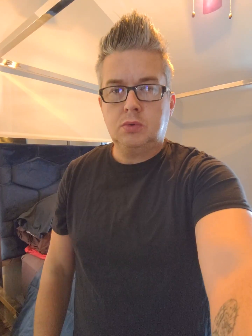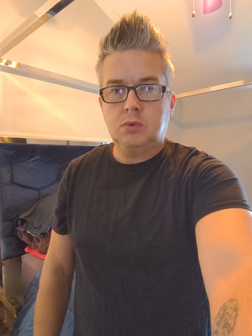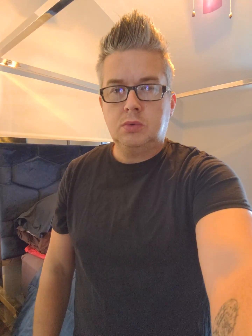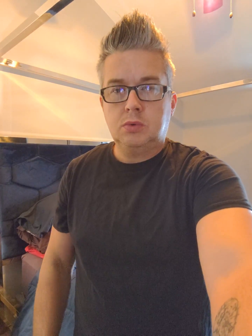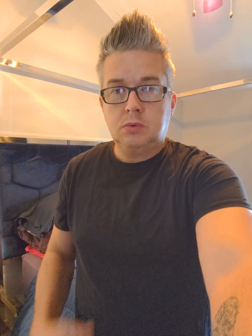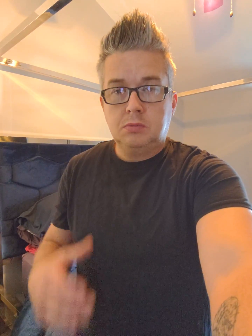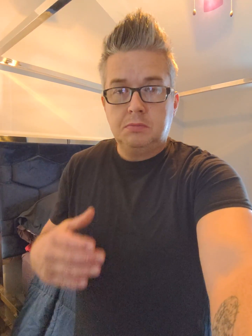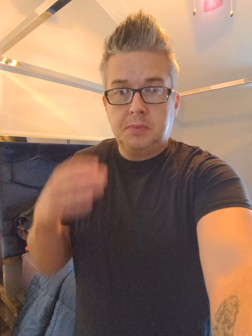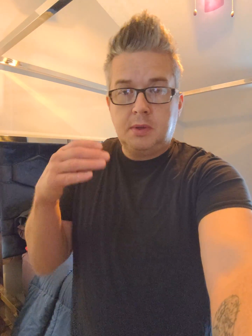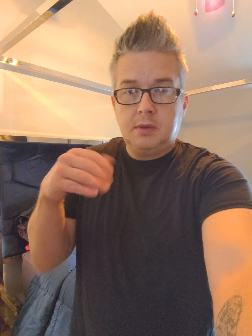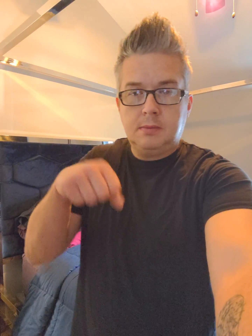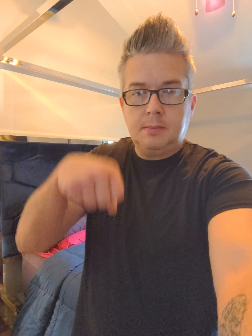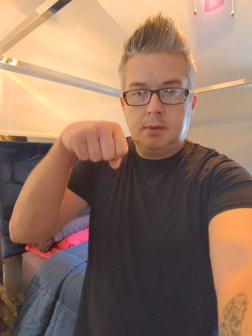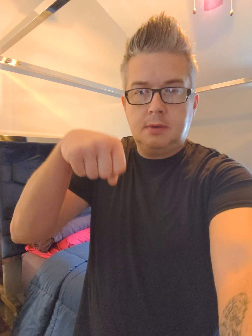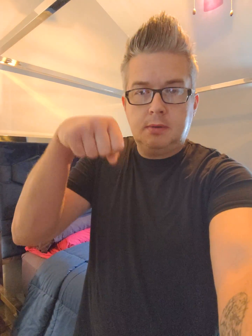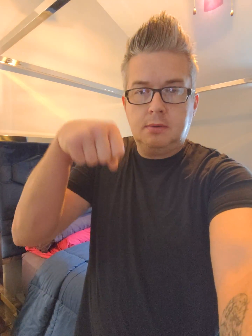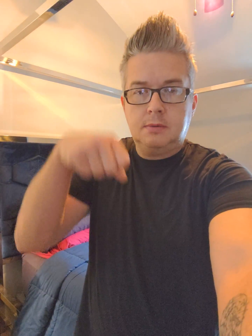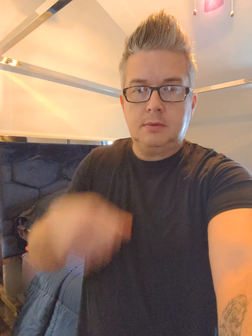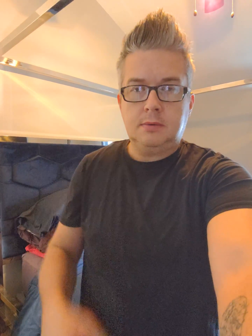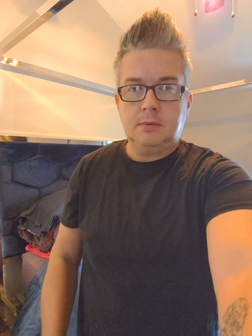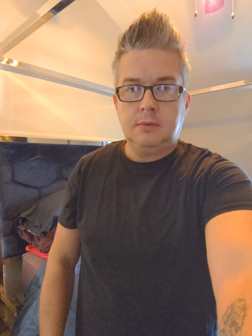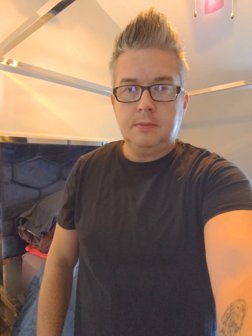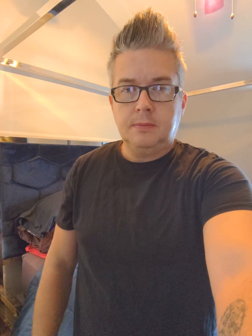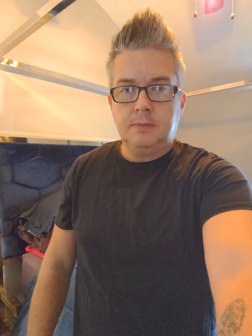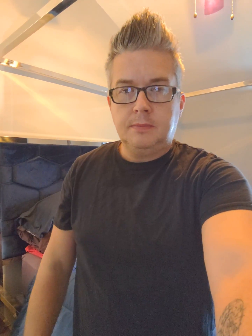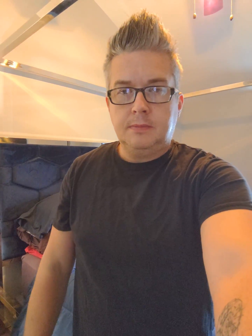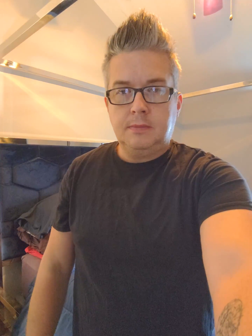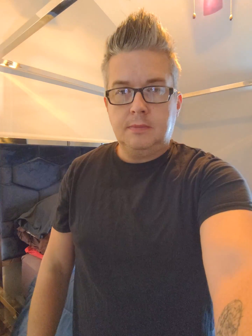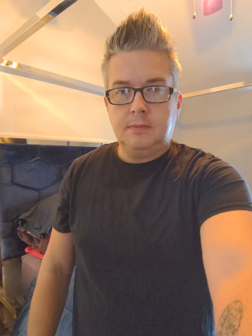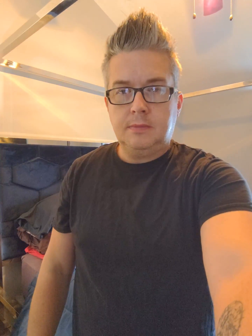bucket